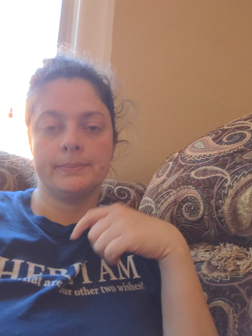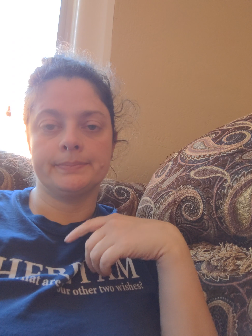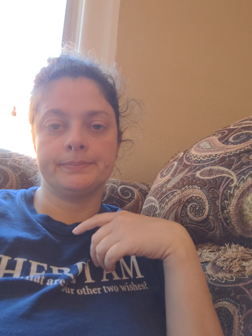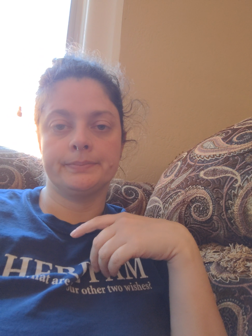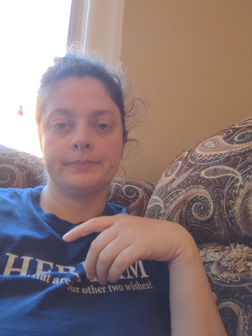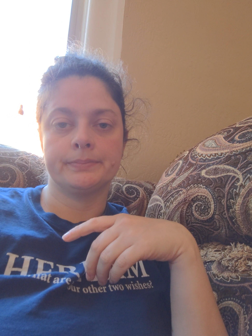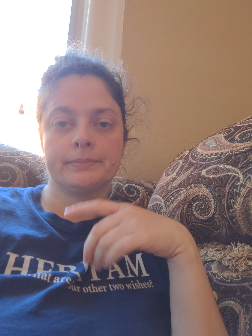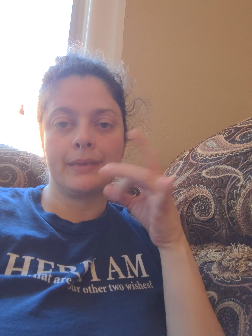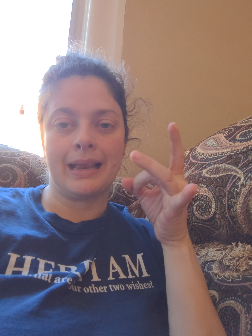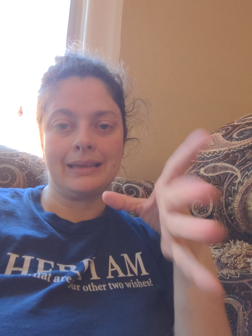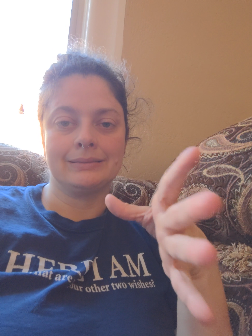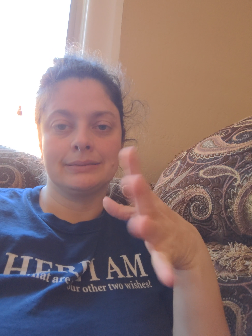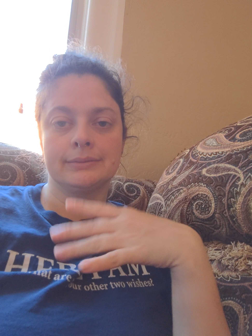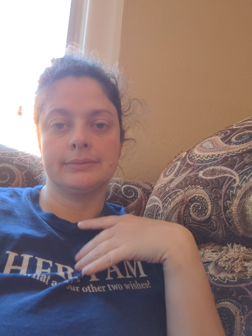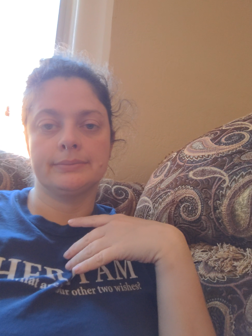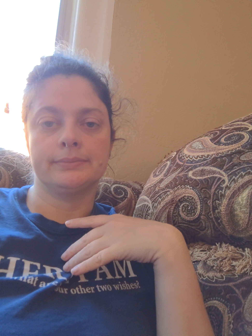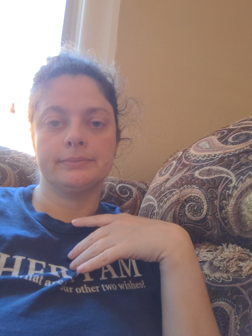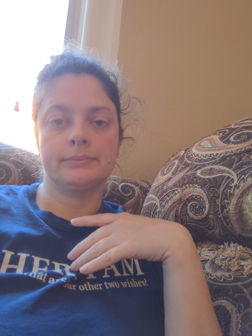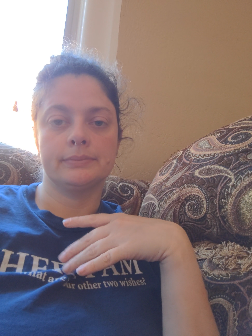hate